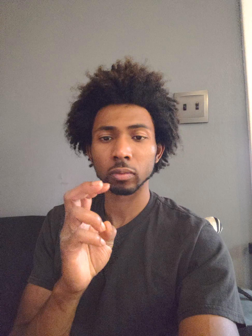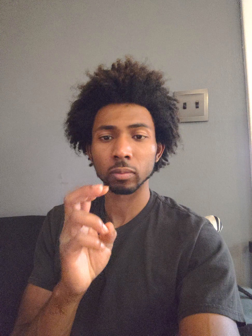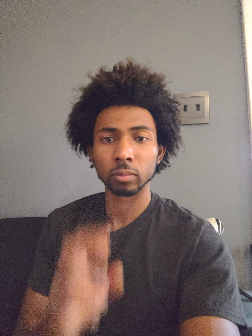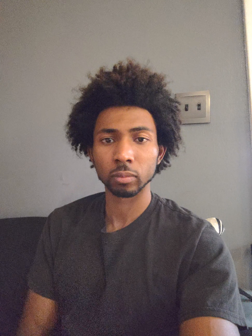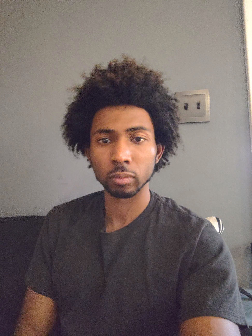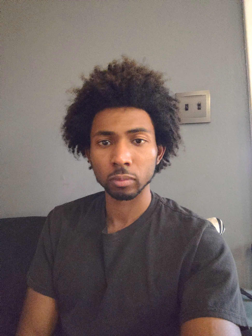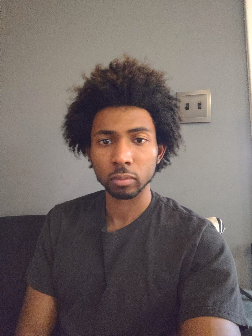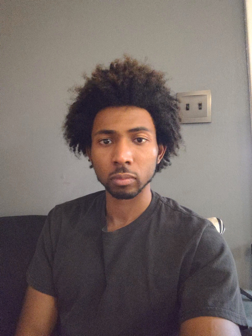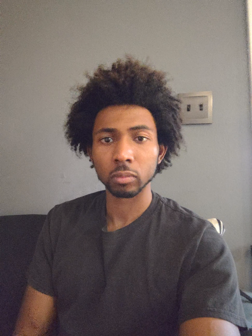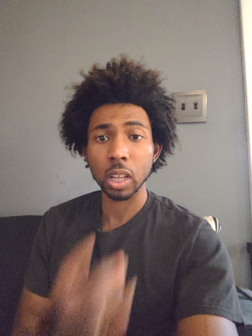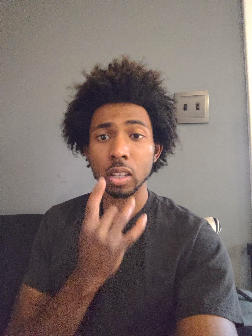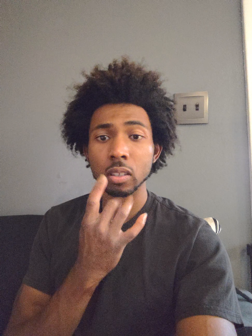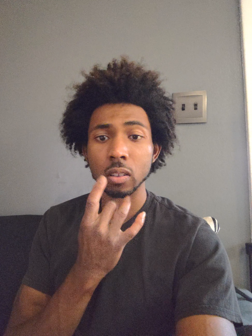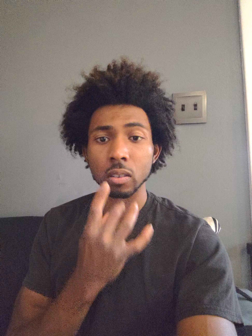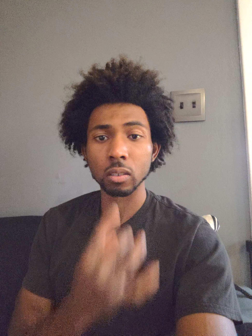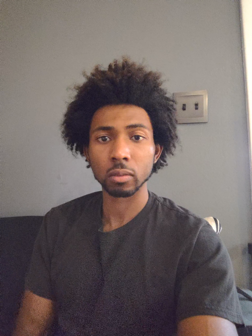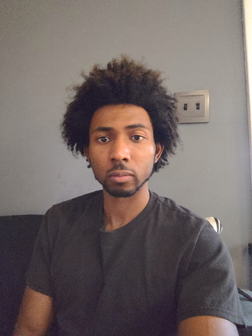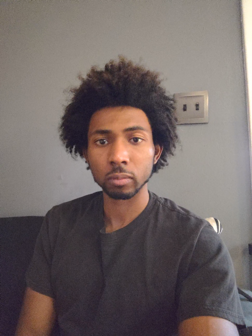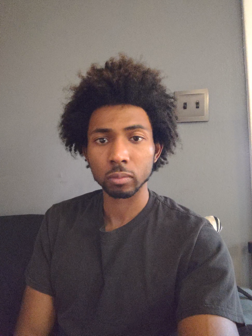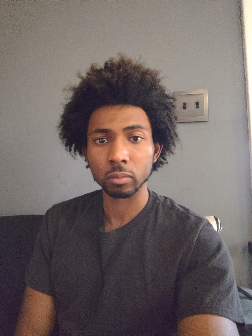light bulb